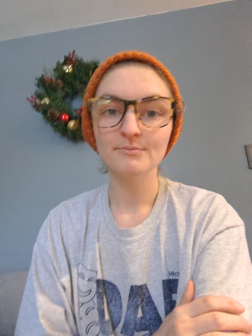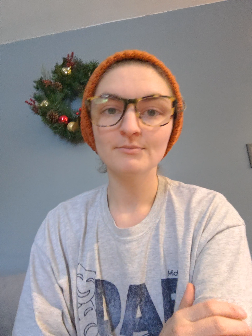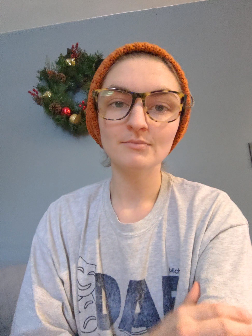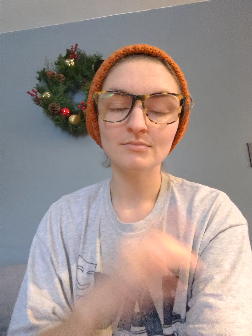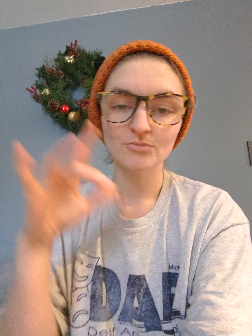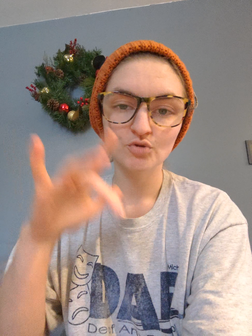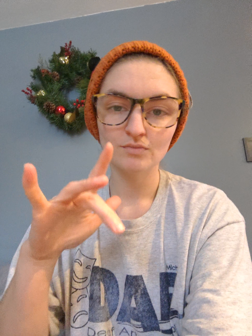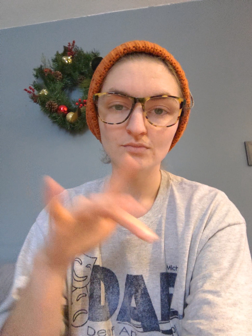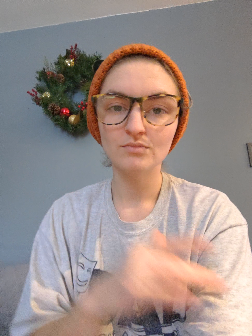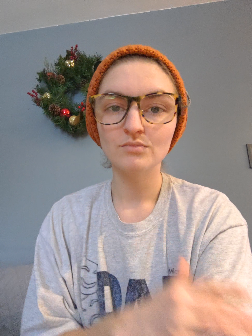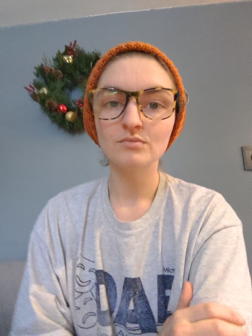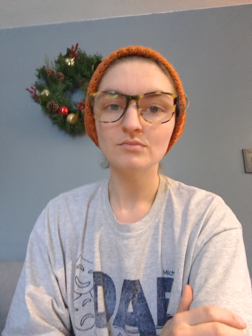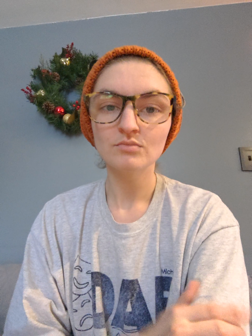touch